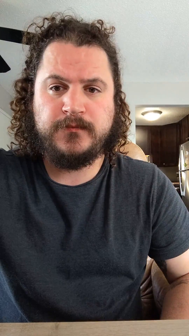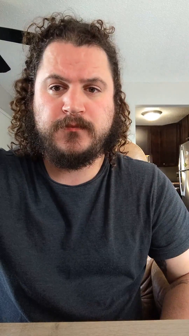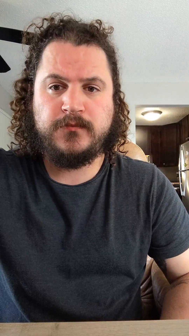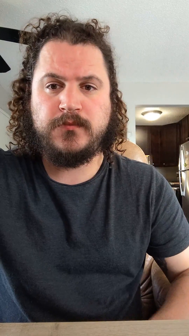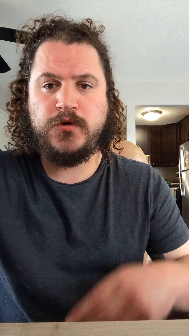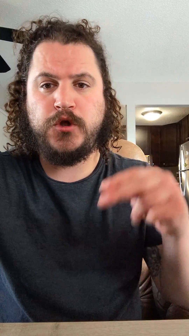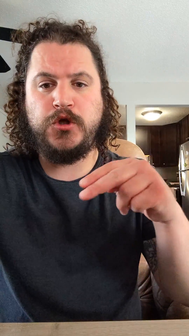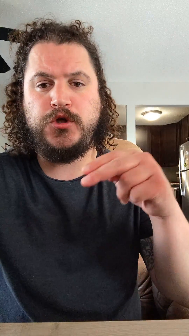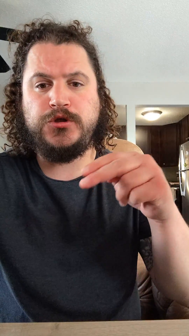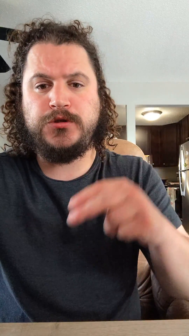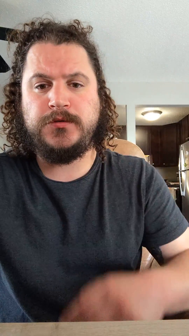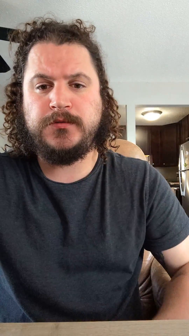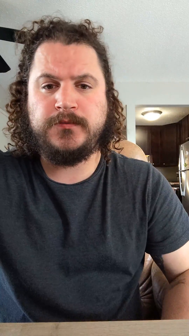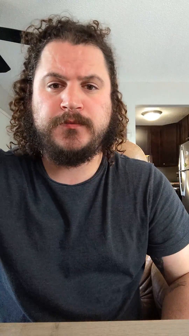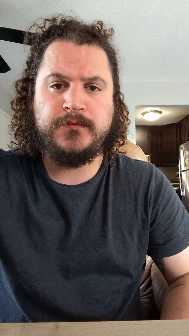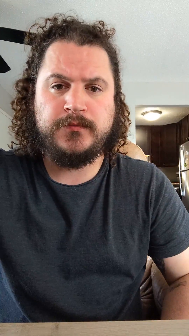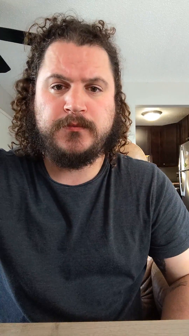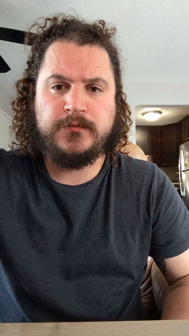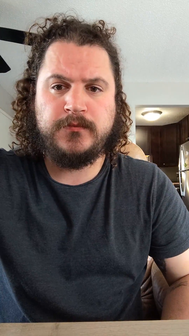nurse